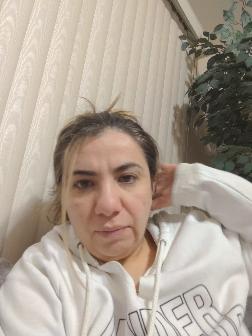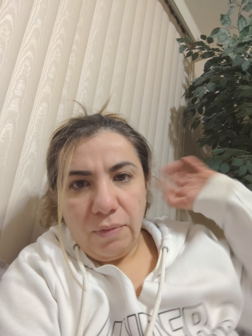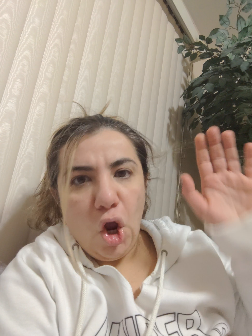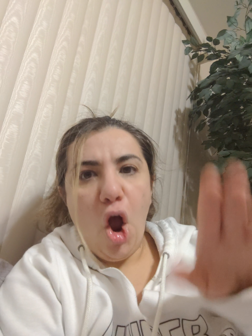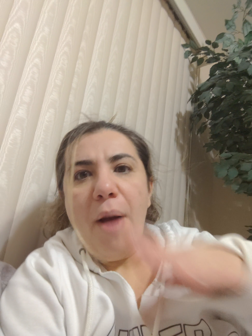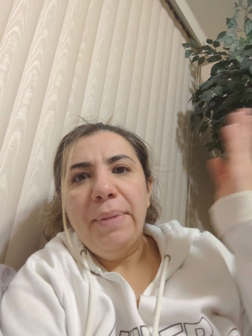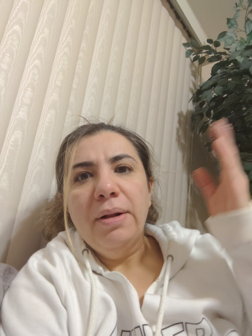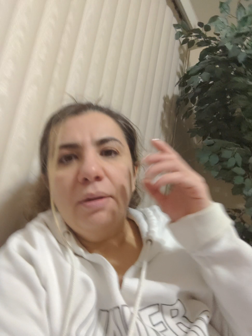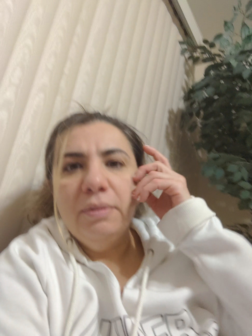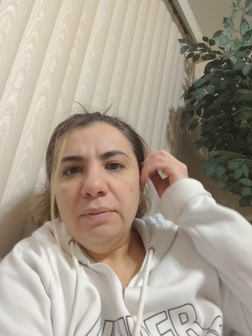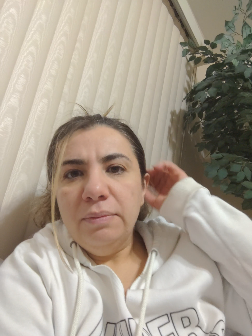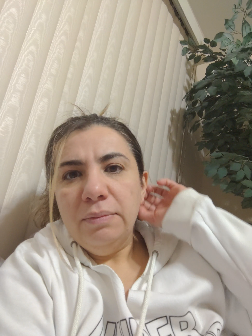open